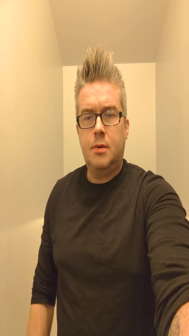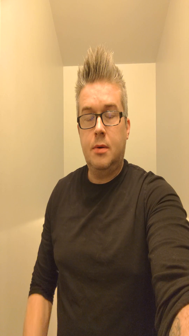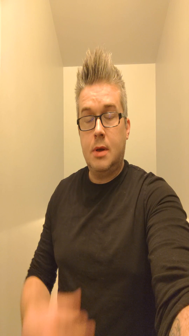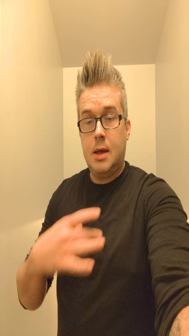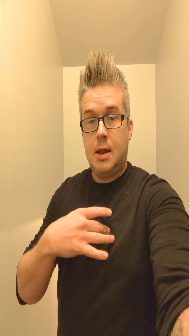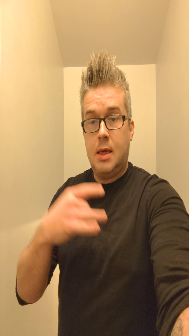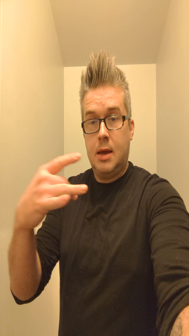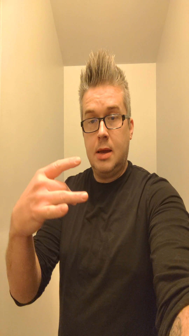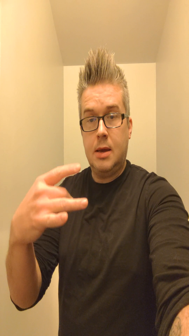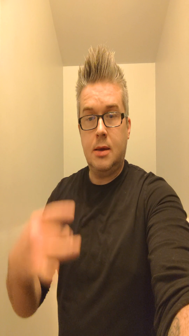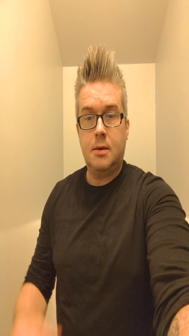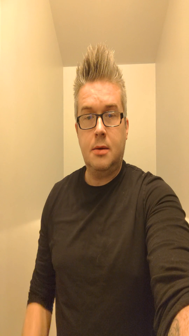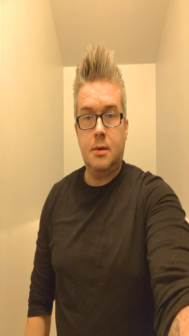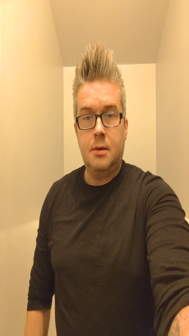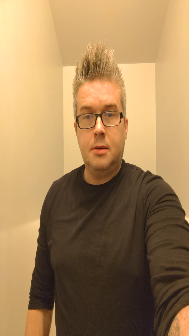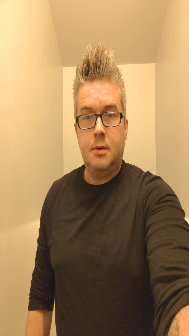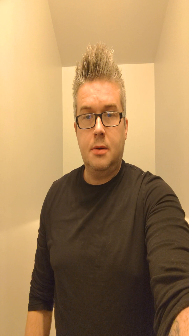like